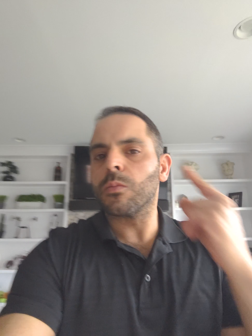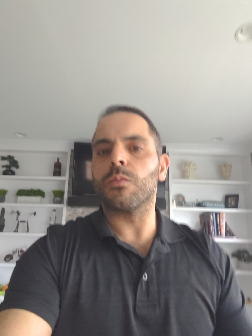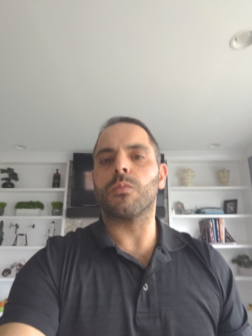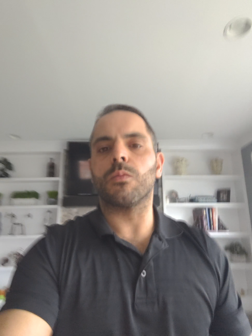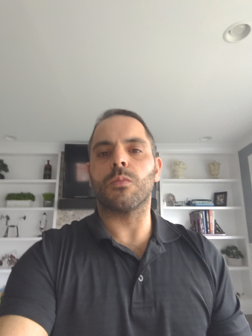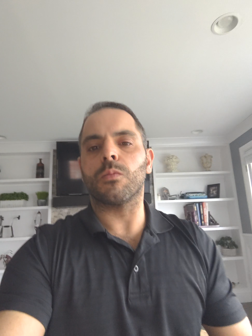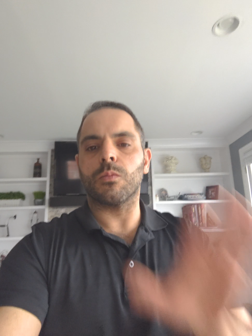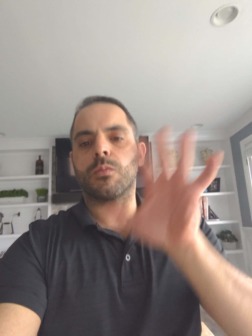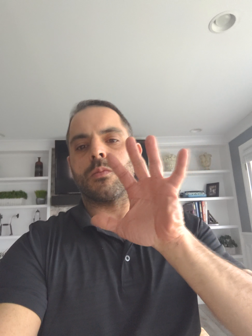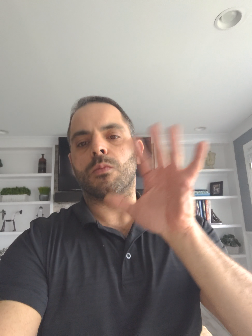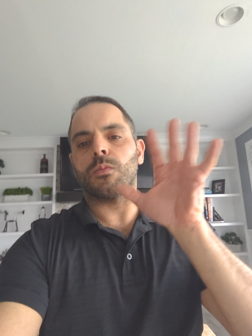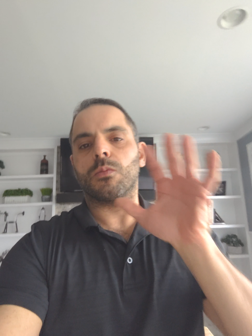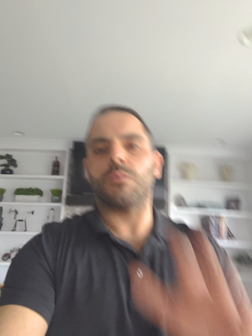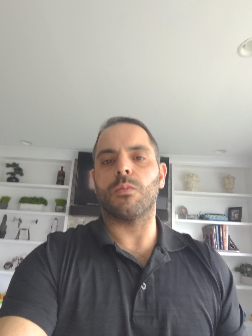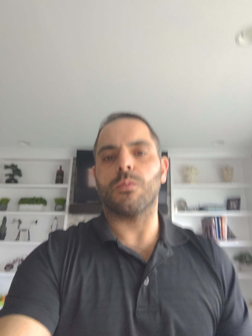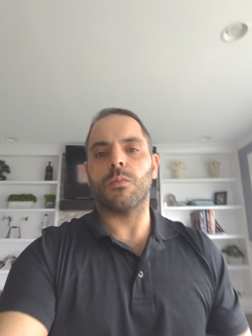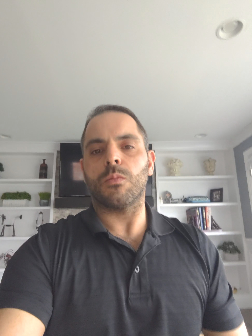bye